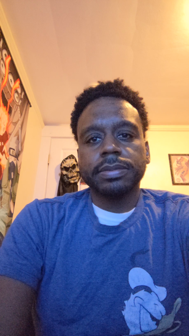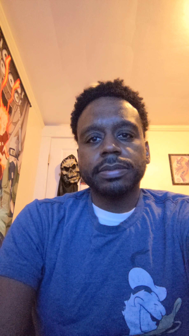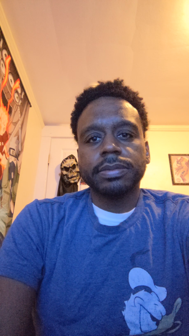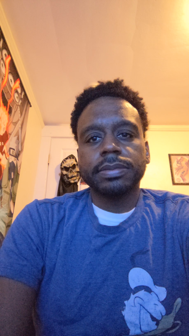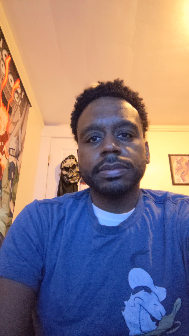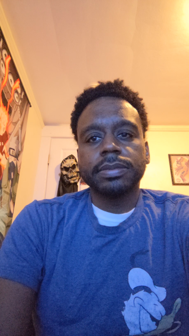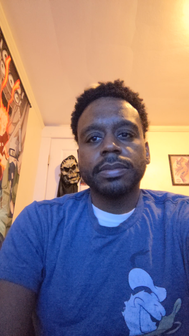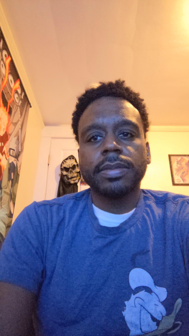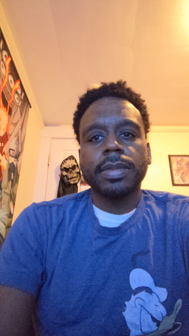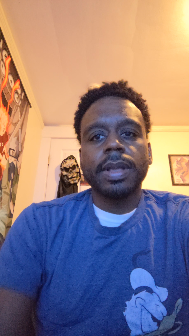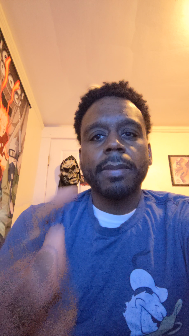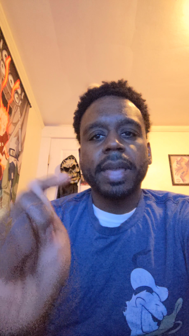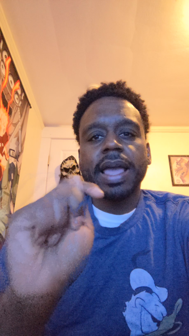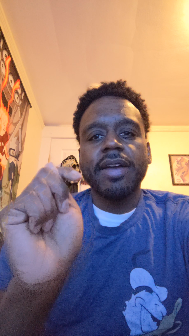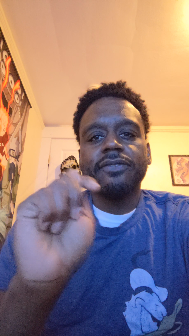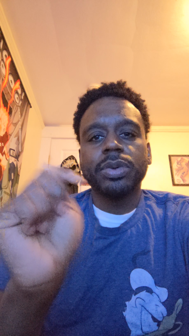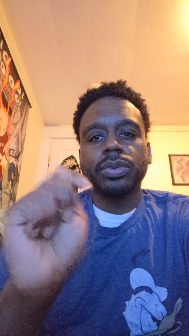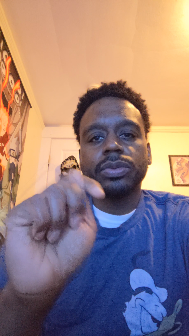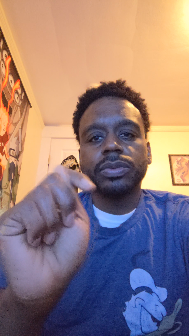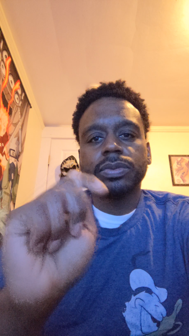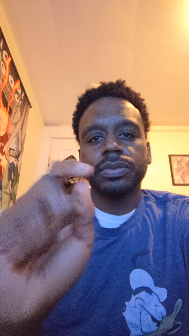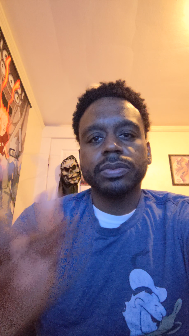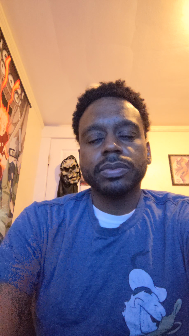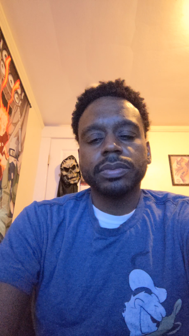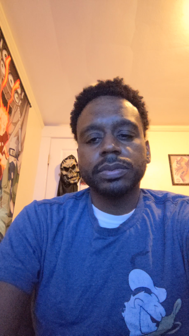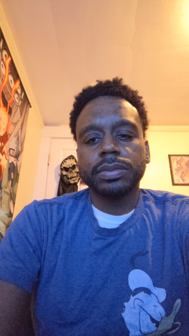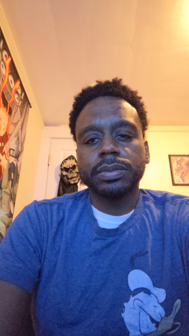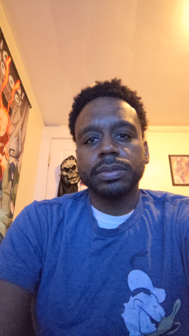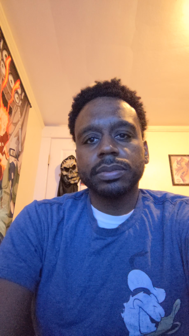bathroom